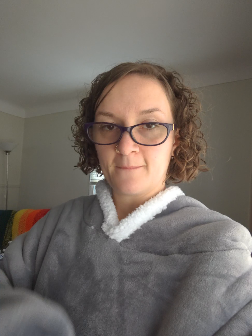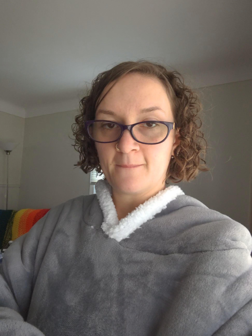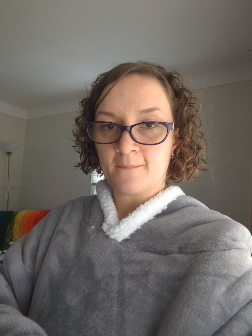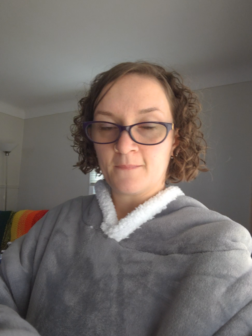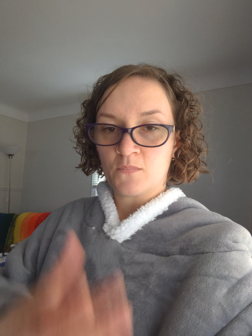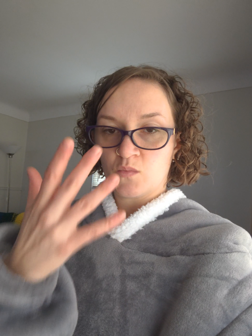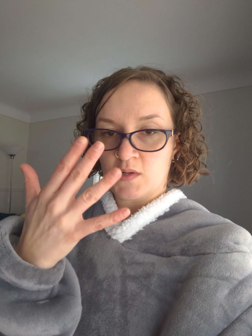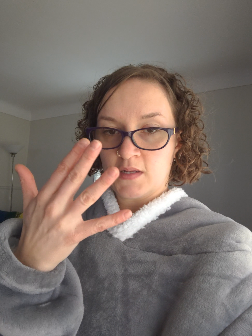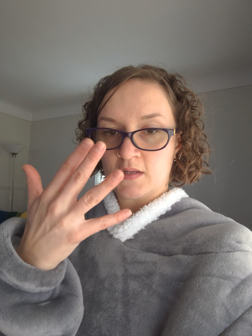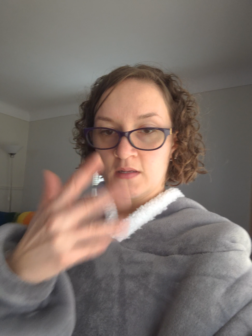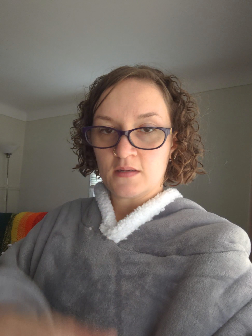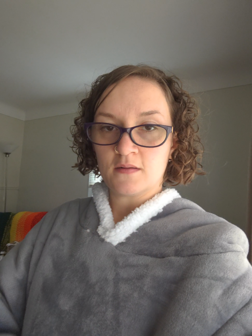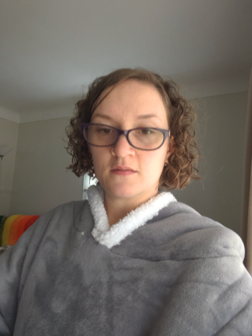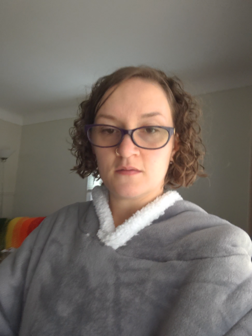wait